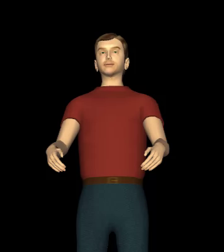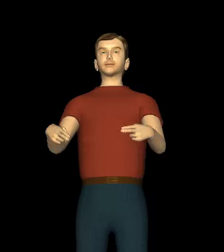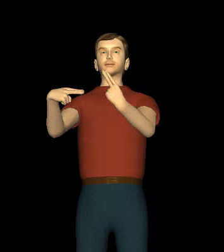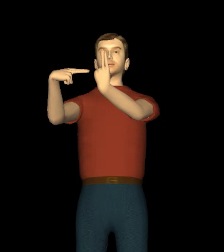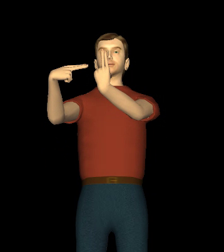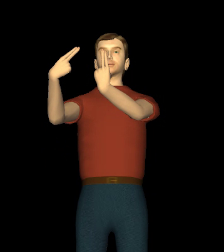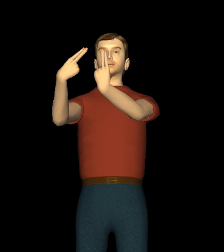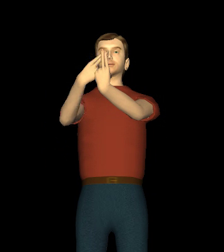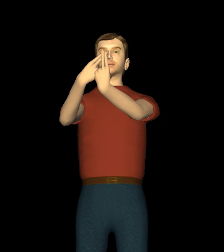يجيب